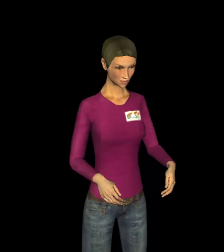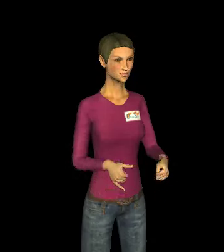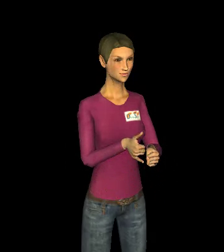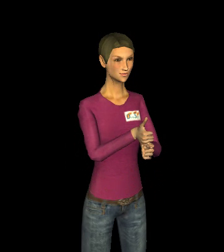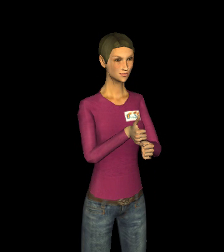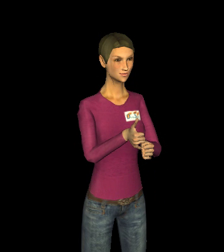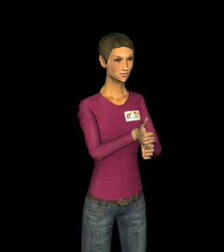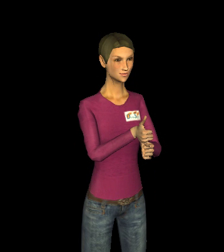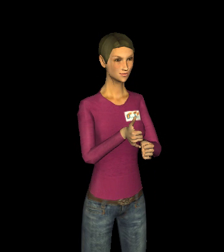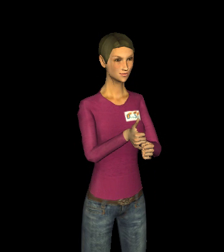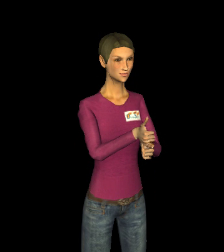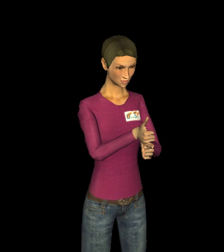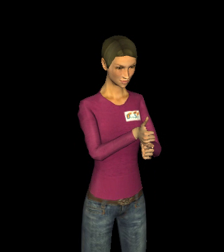قهوة